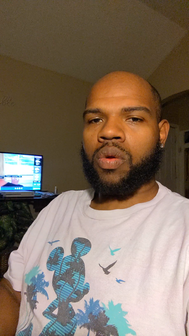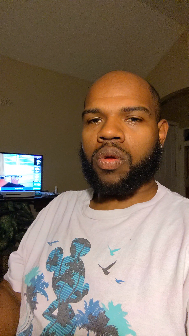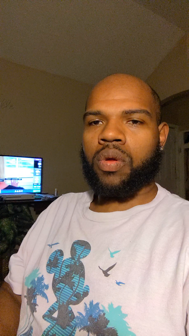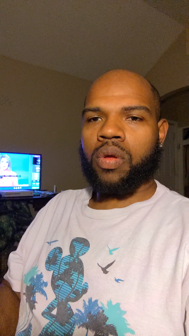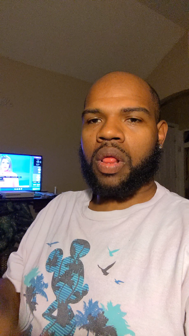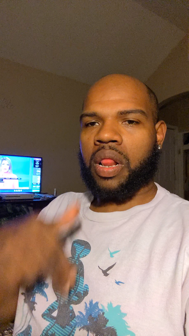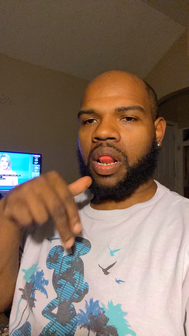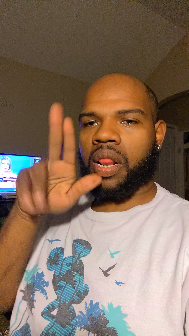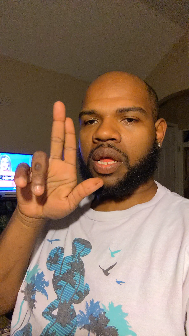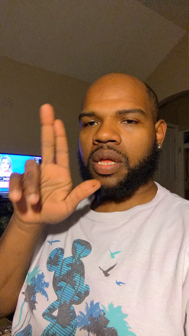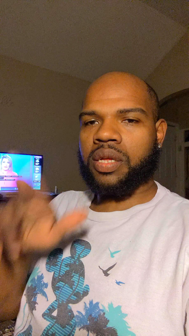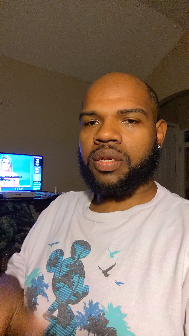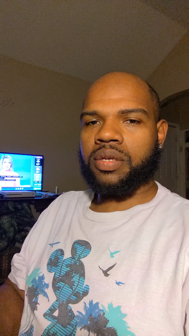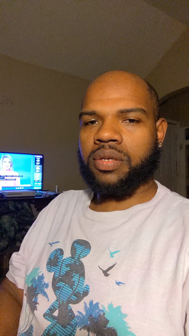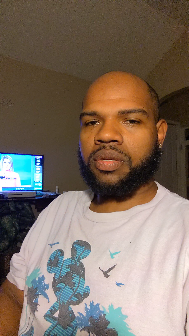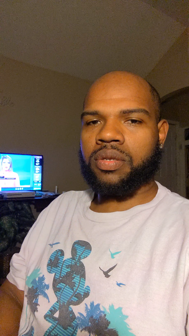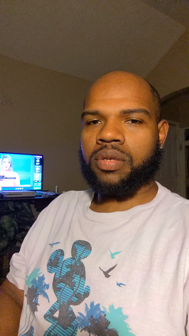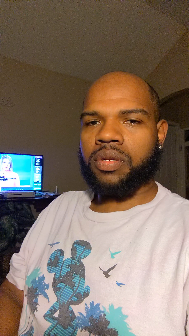lick